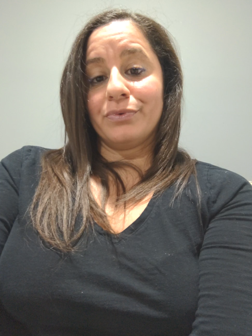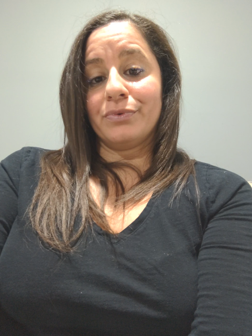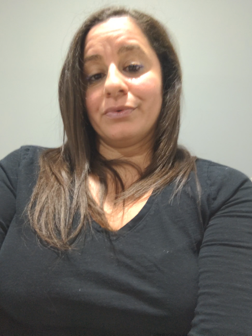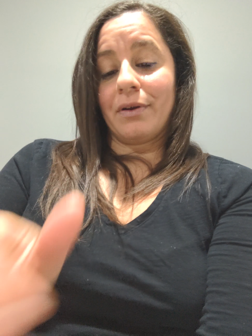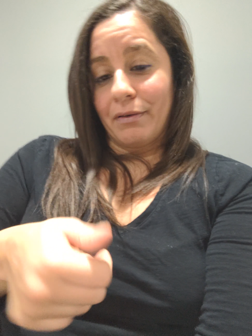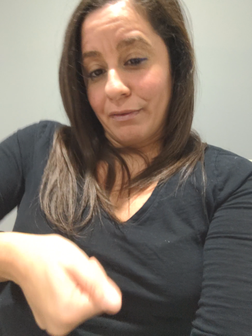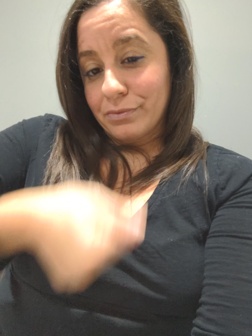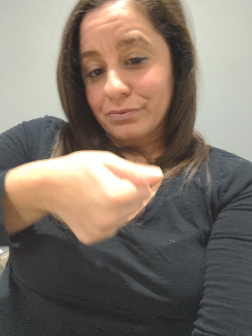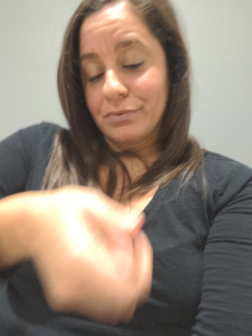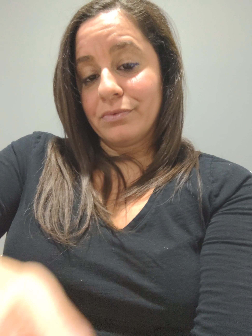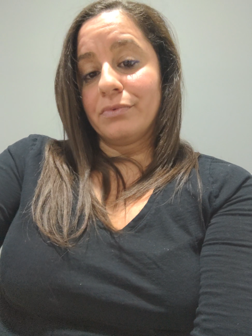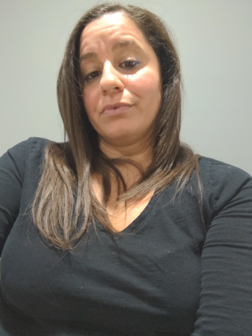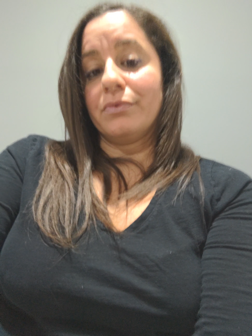hide